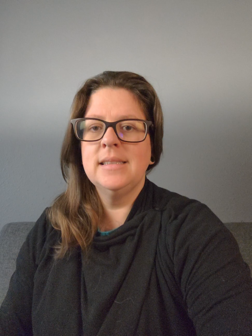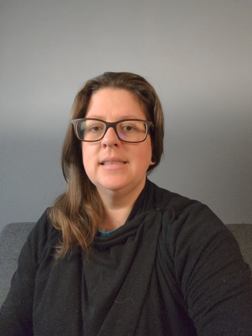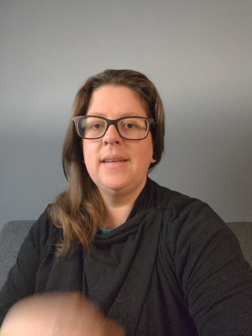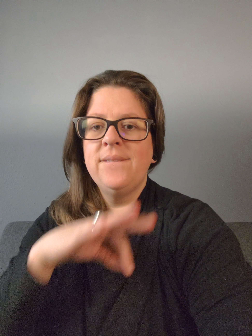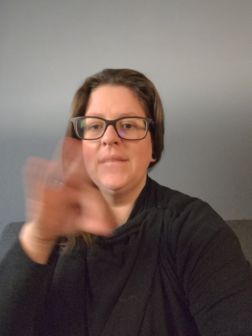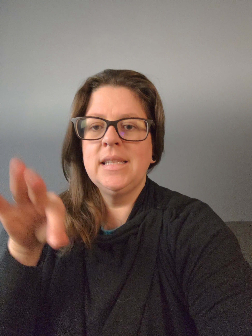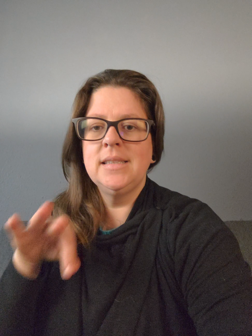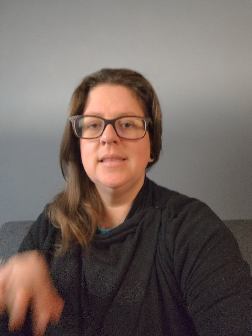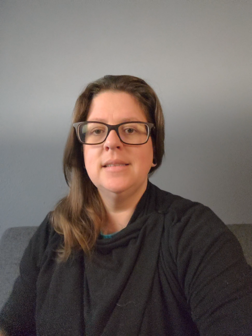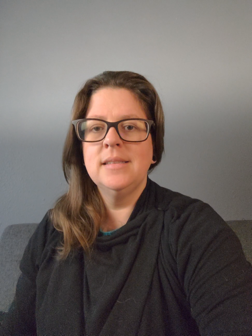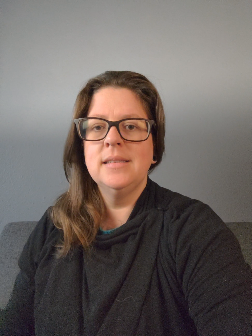feet